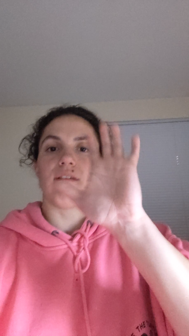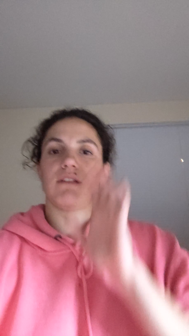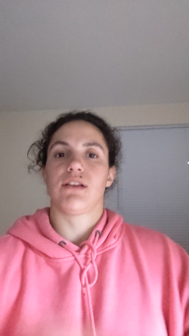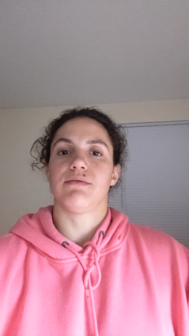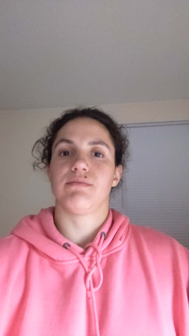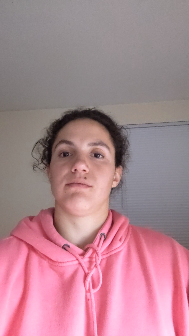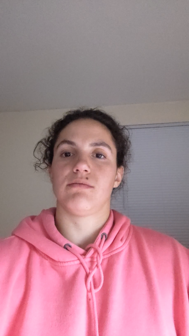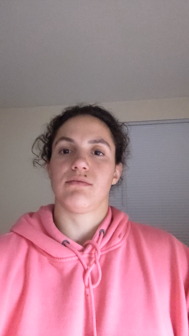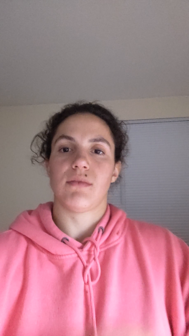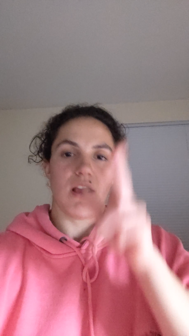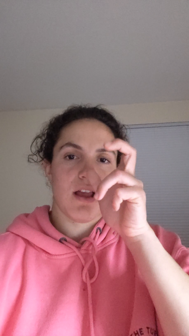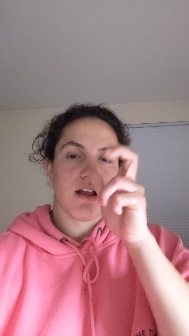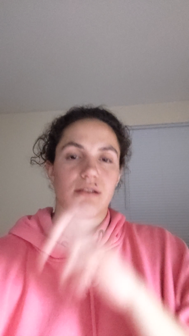ant